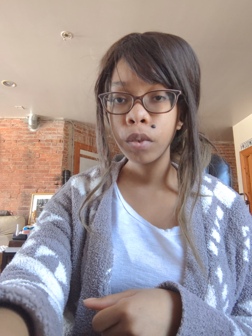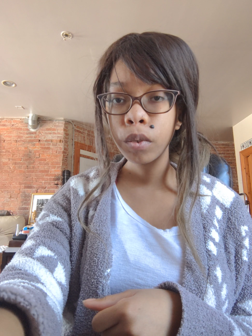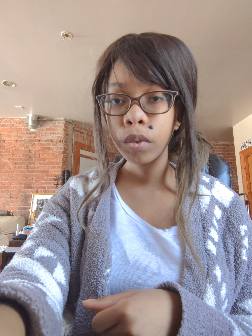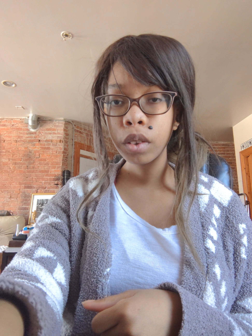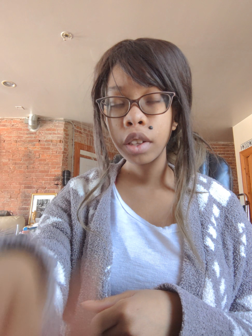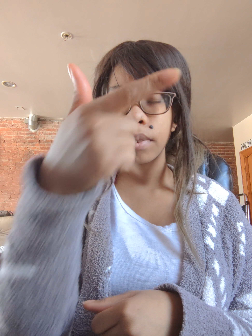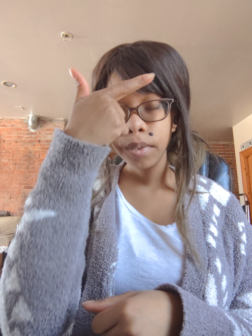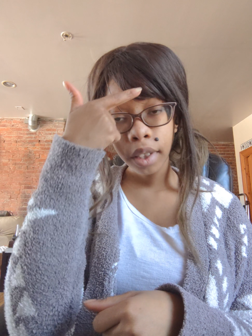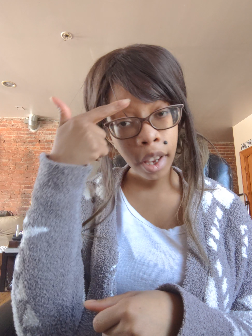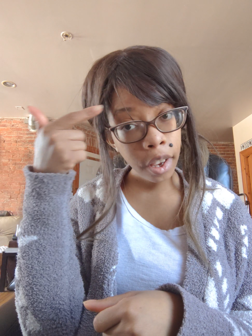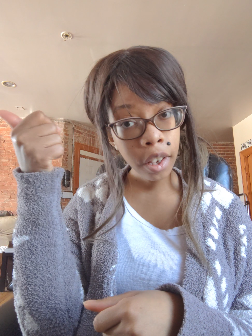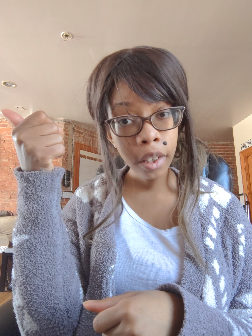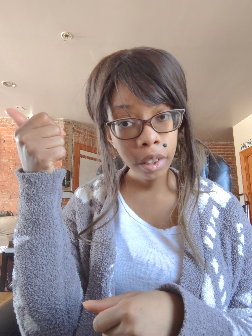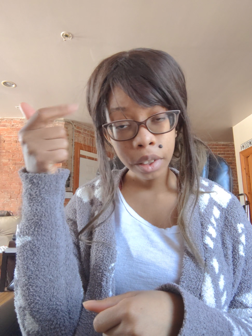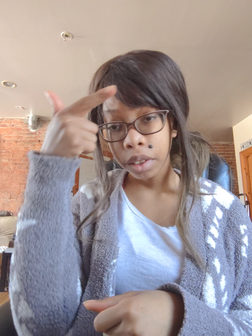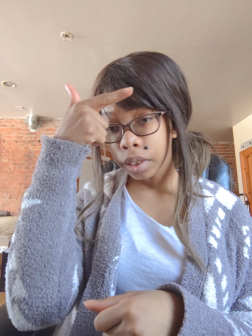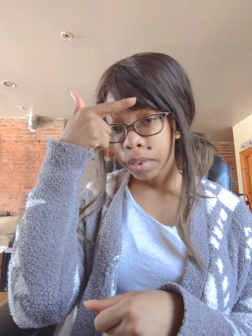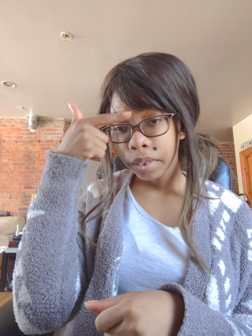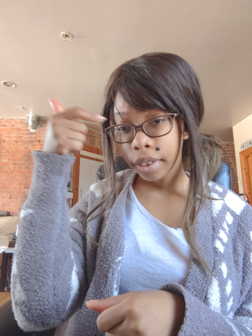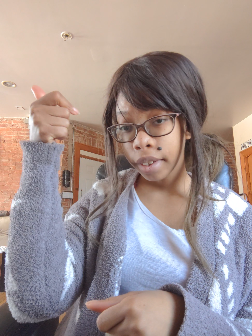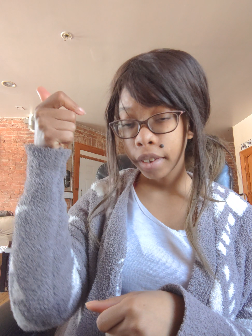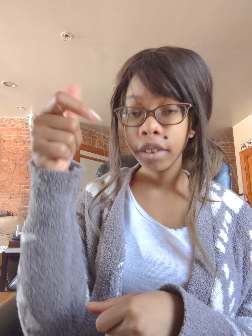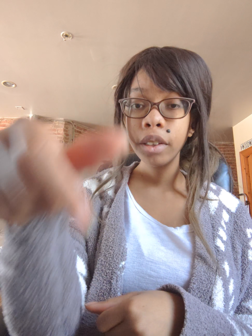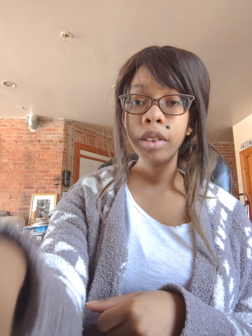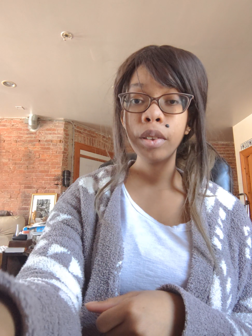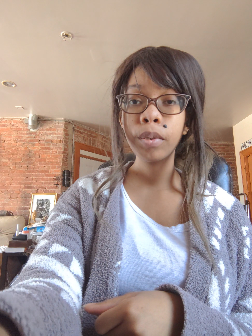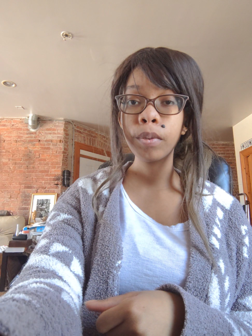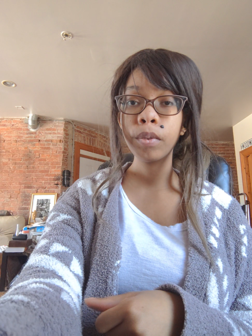because